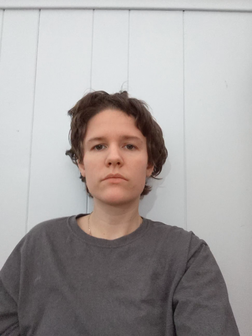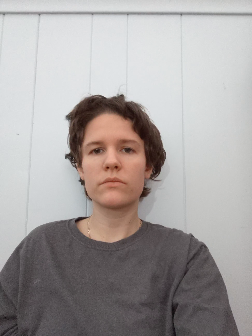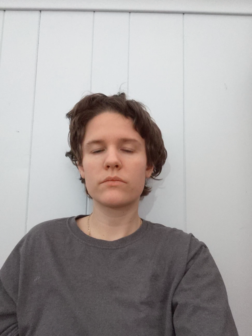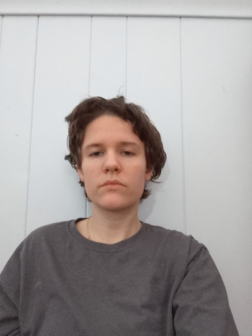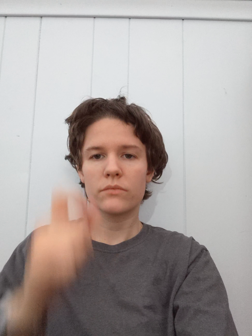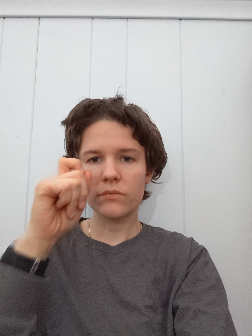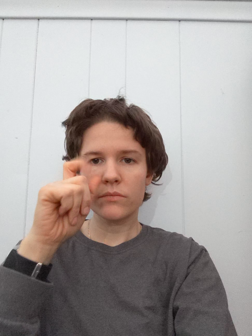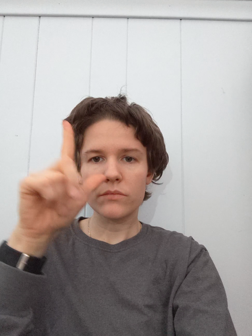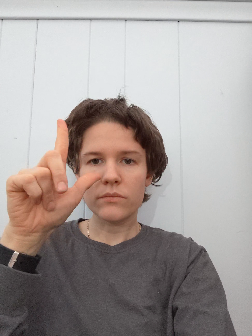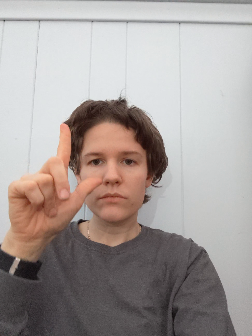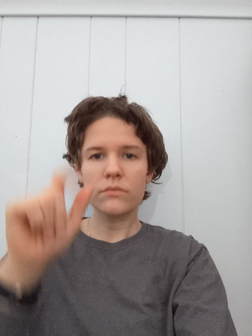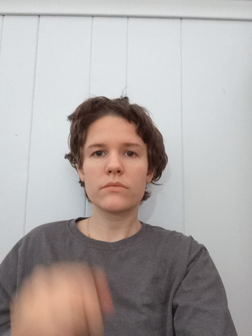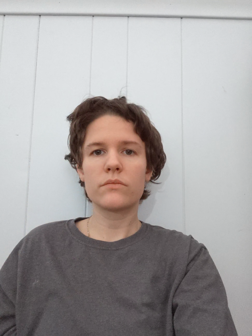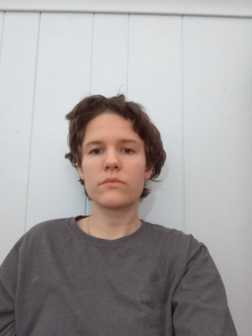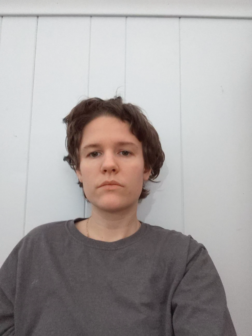wake